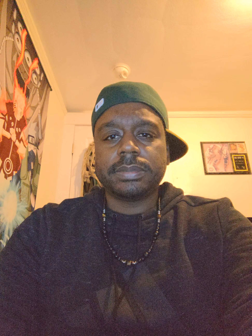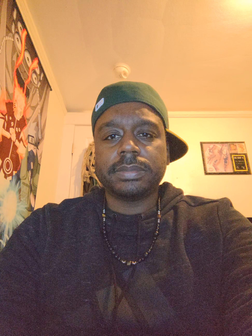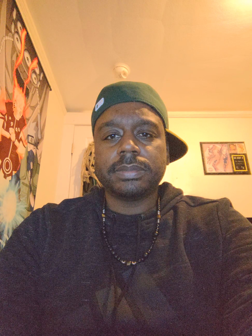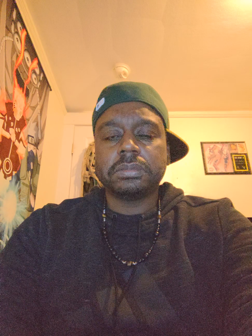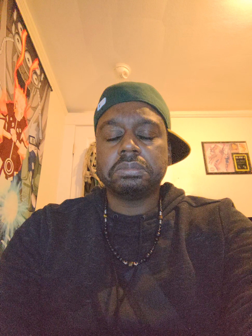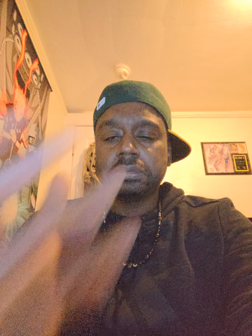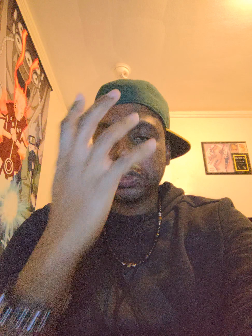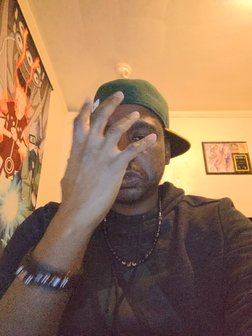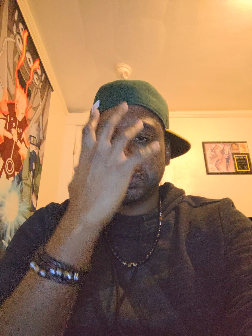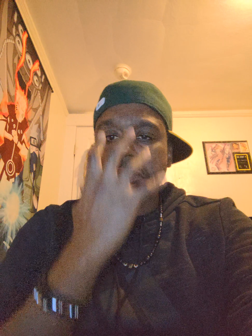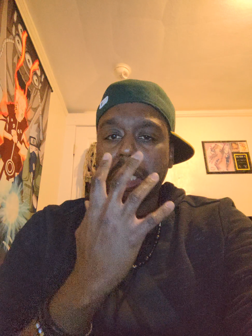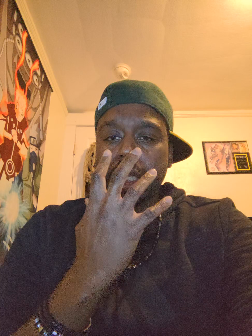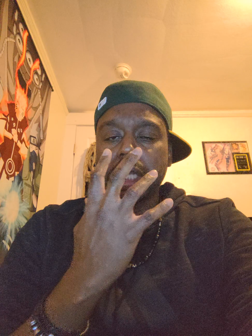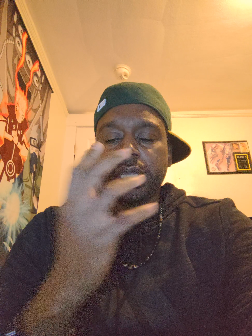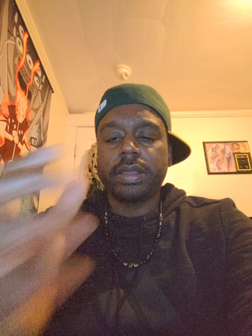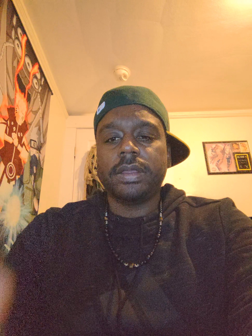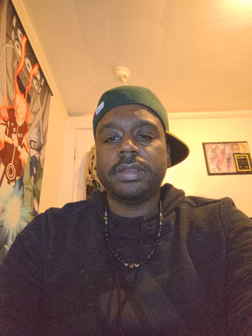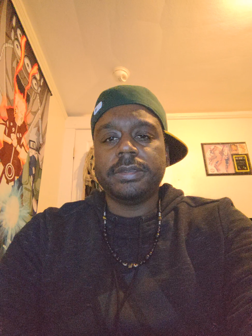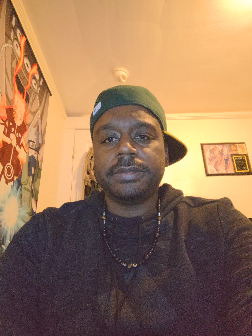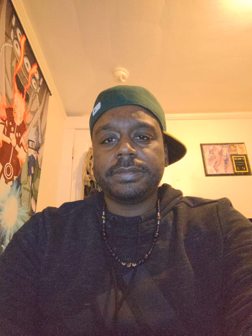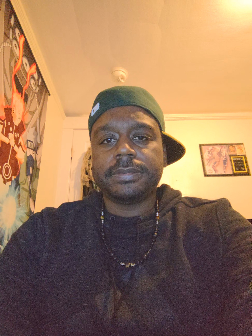sad